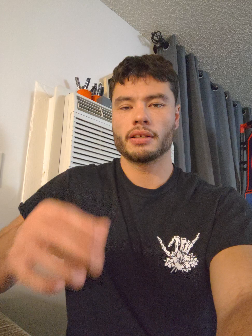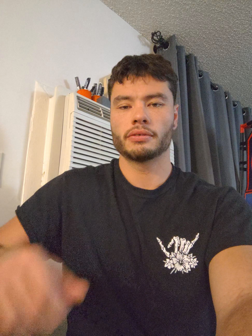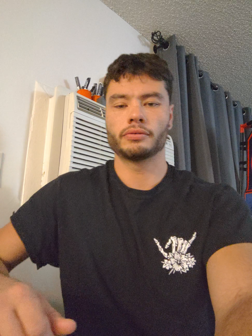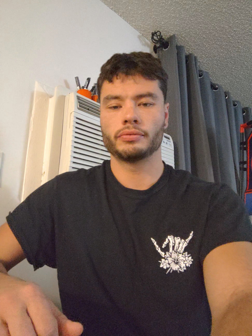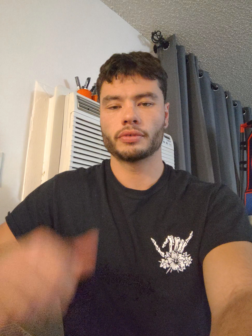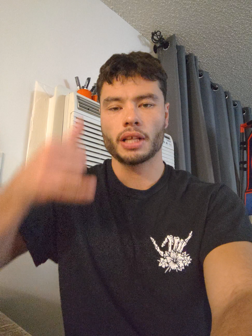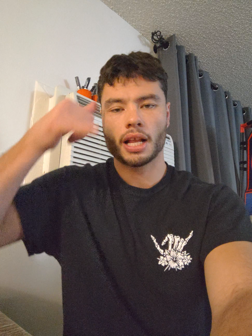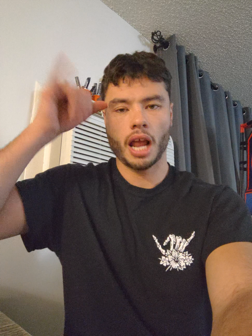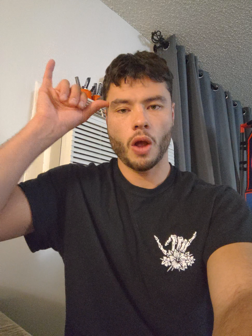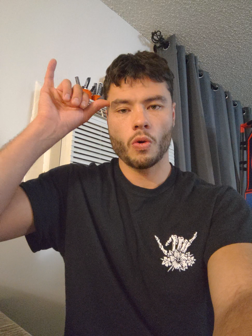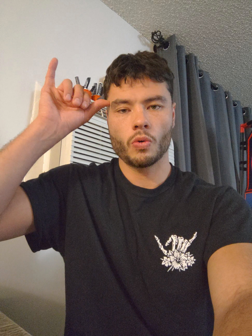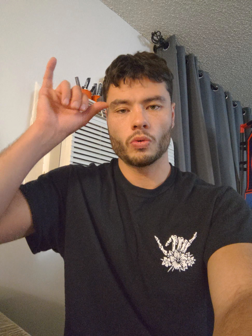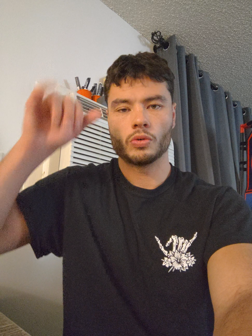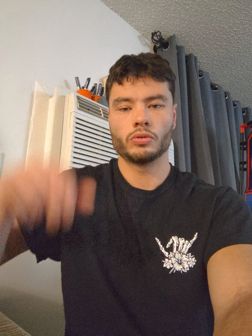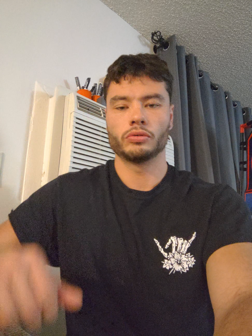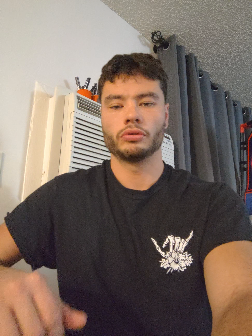cow